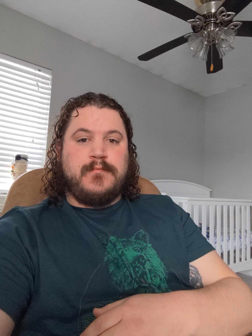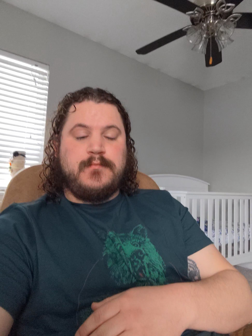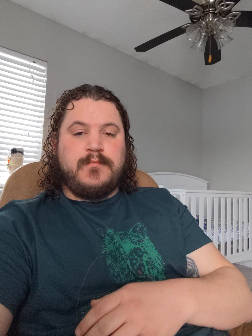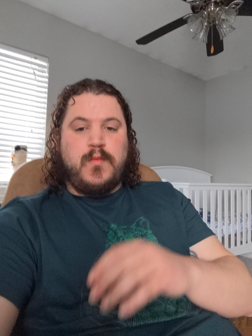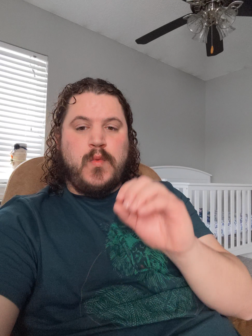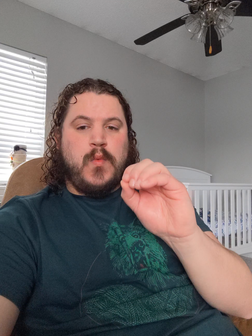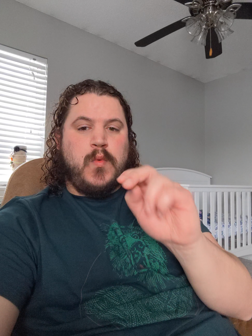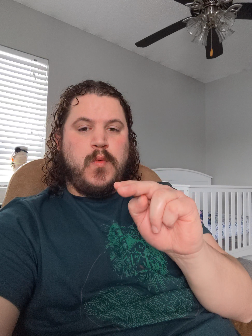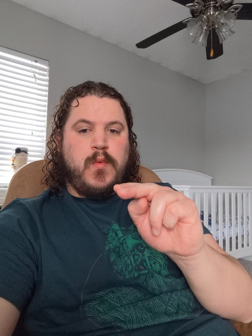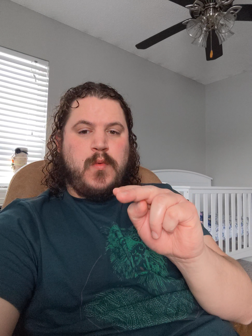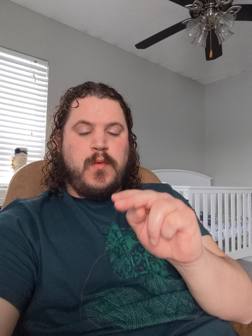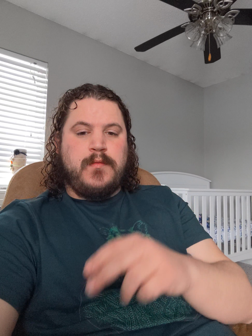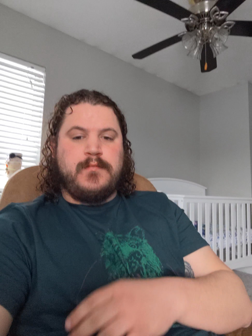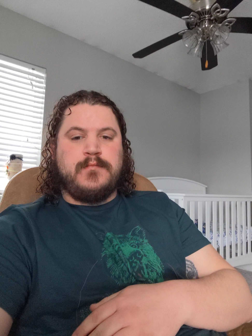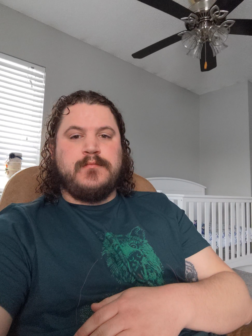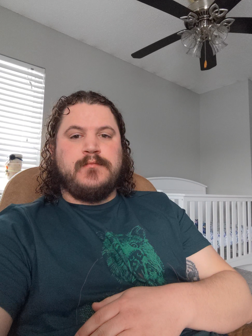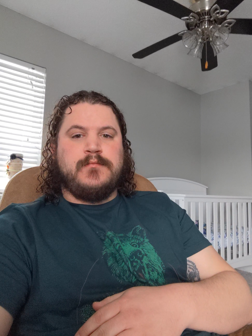on